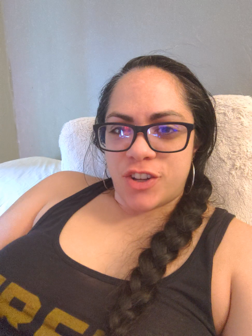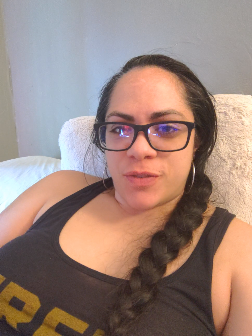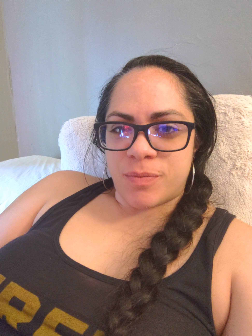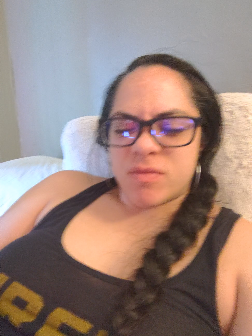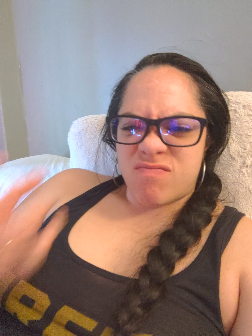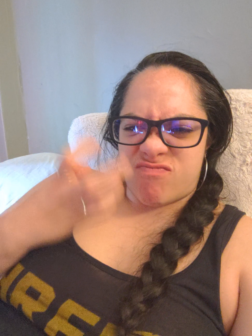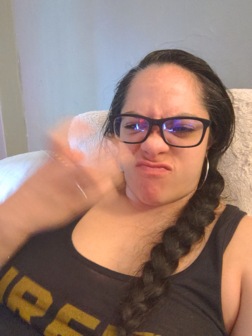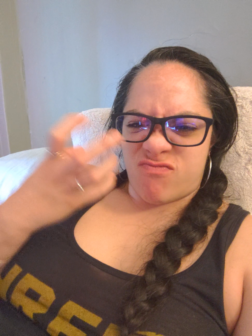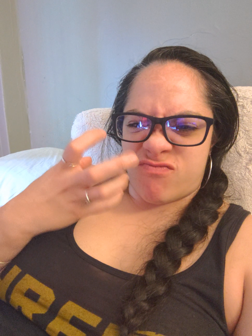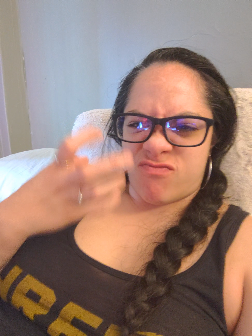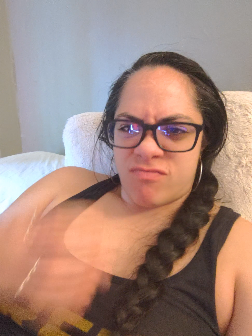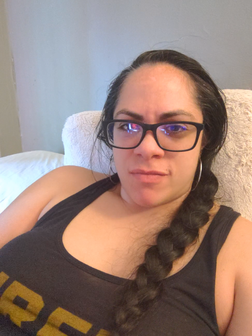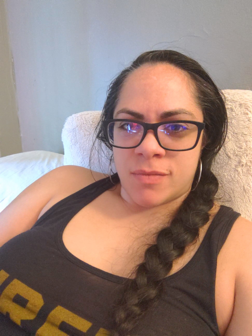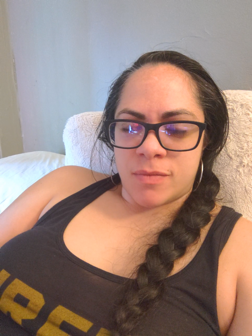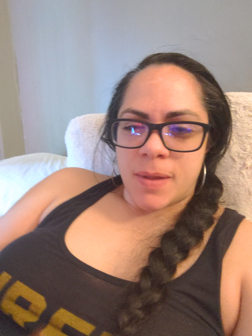yucky